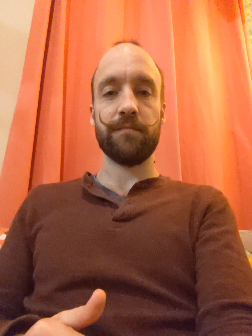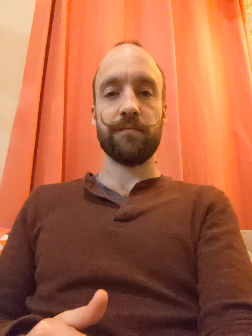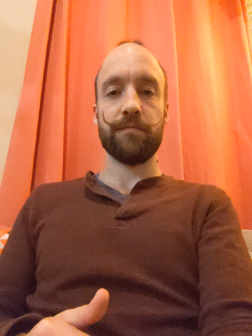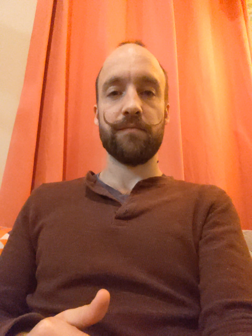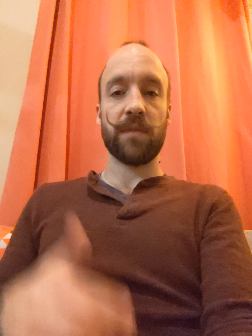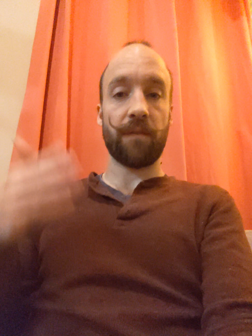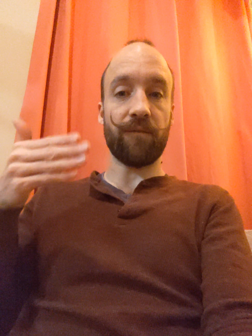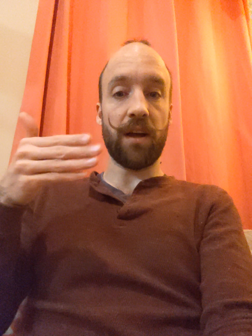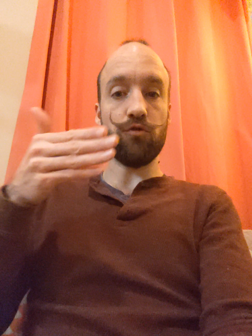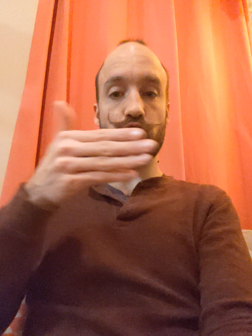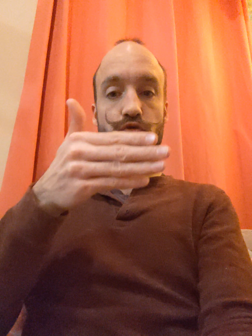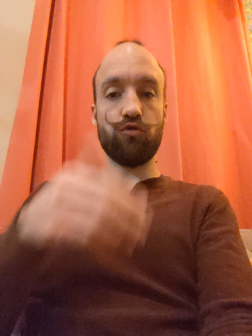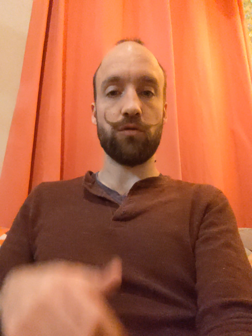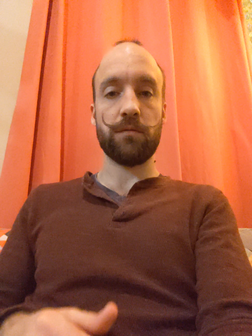fish